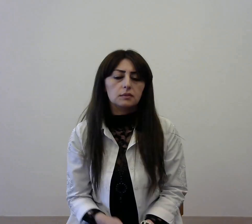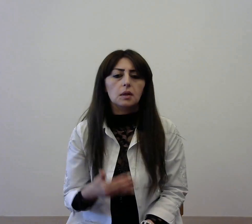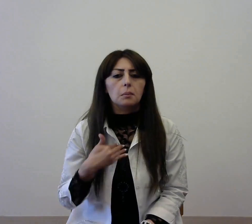mən